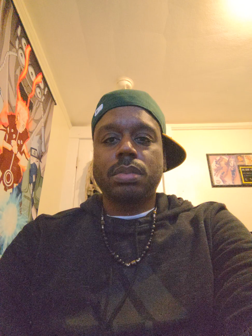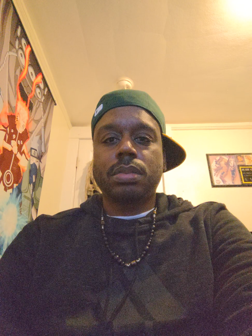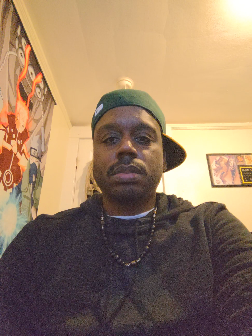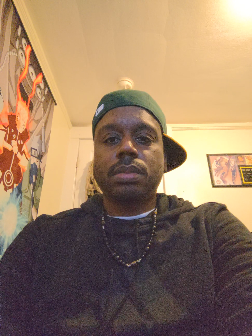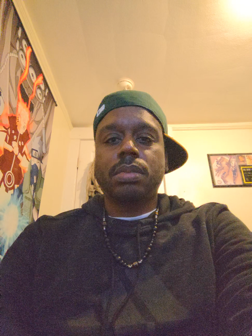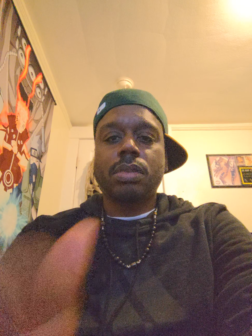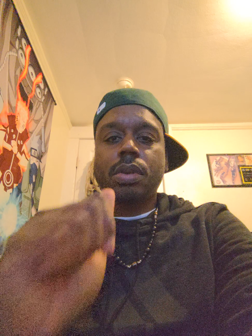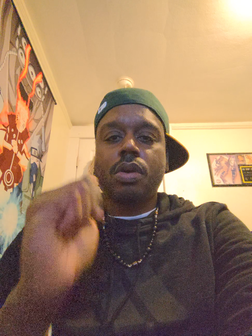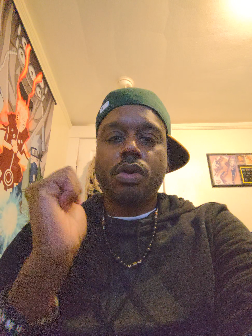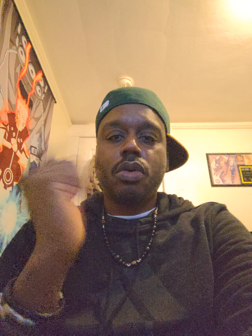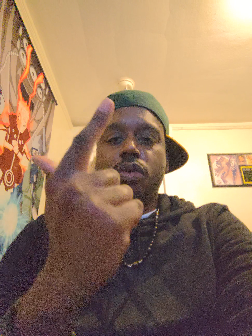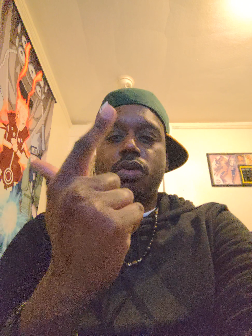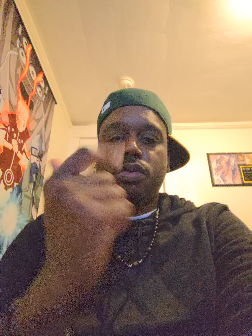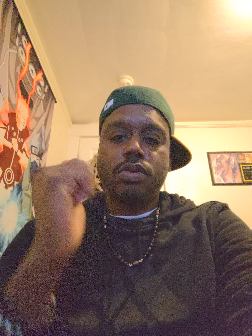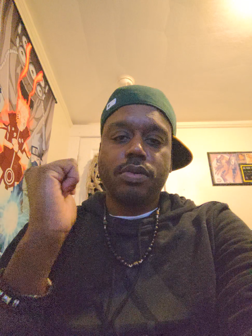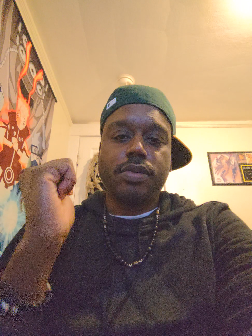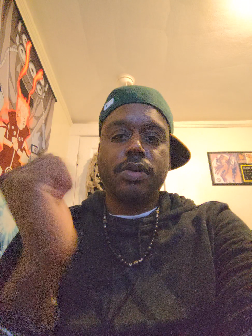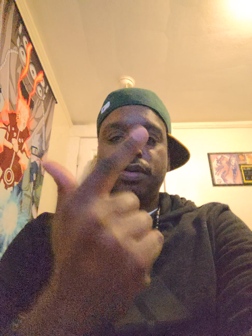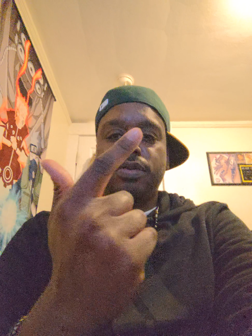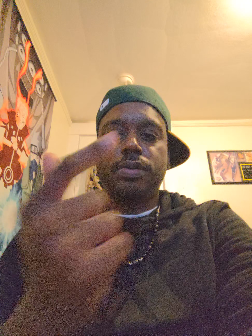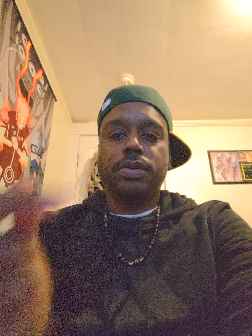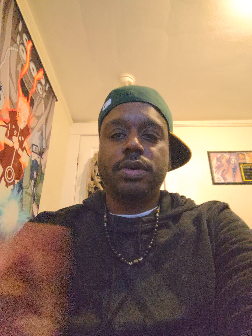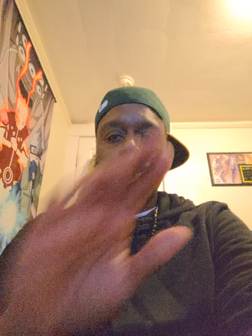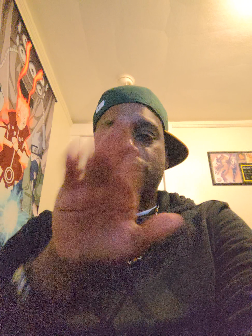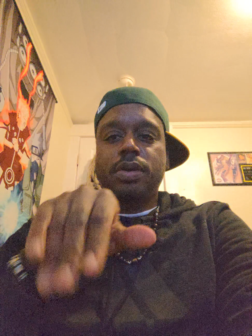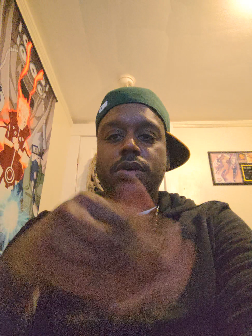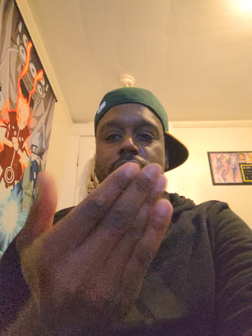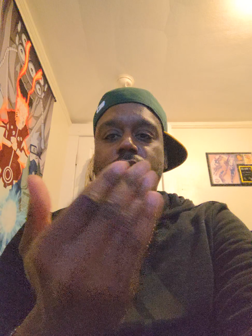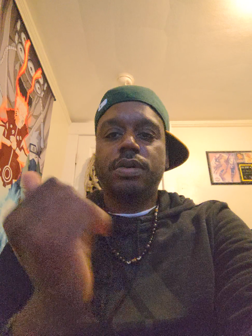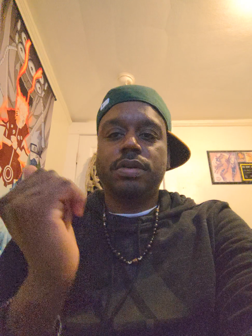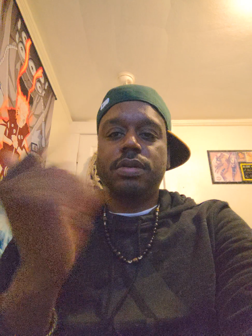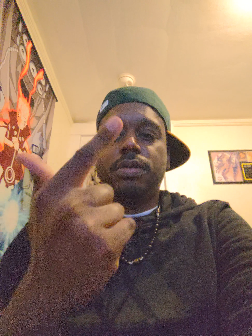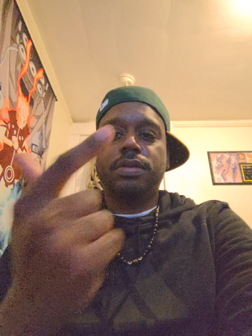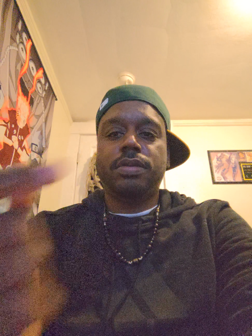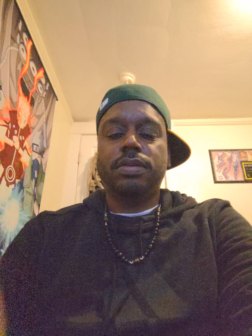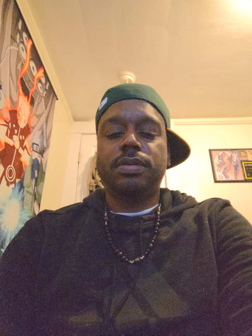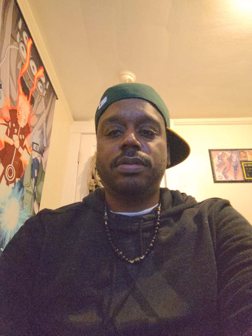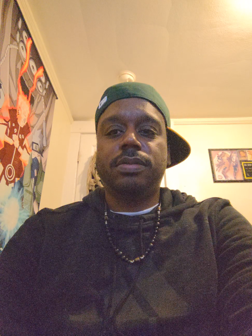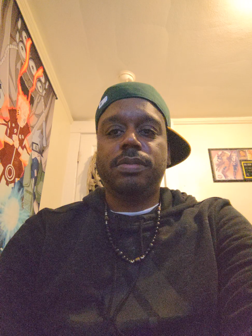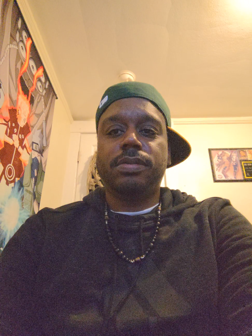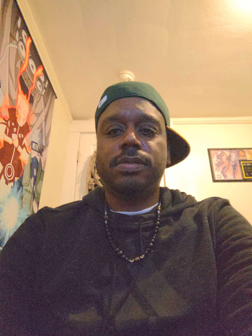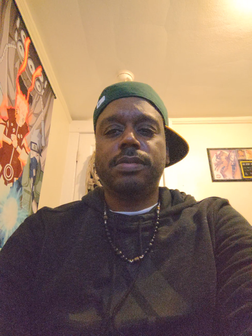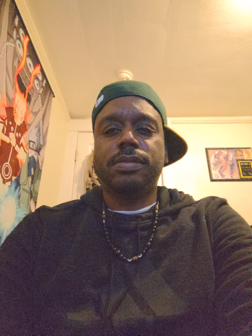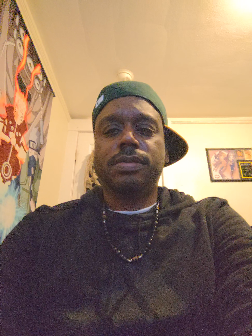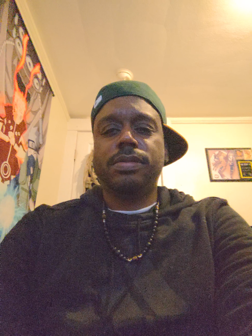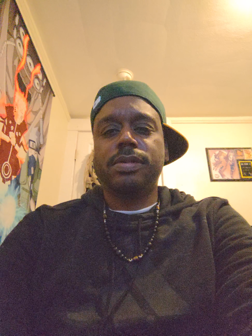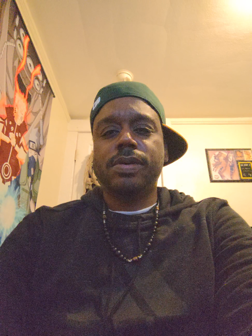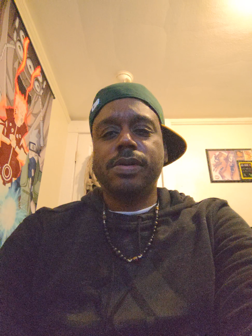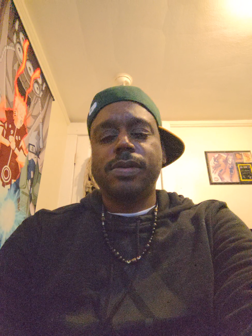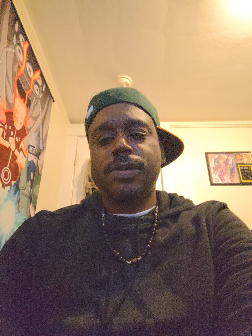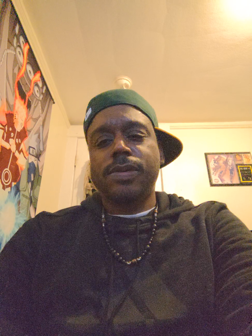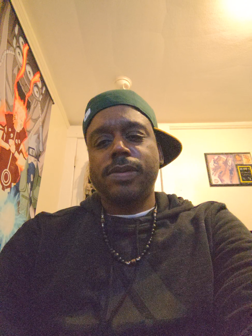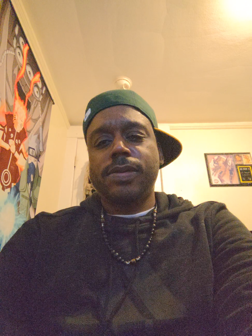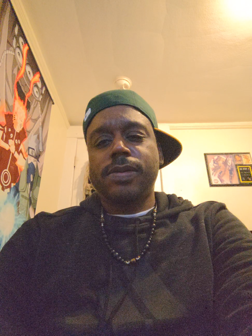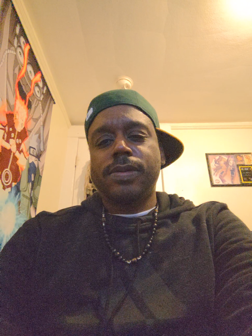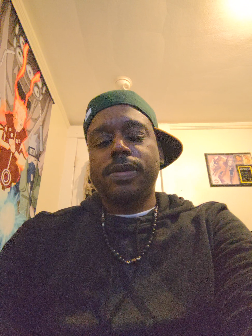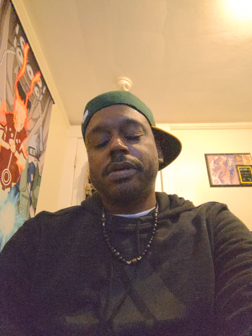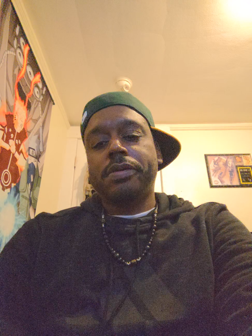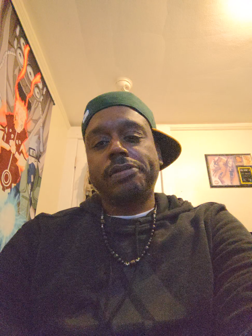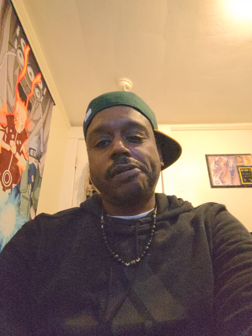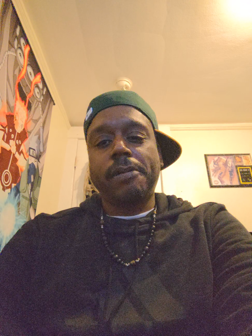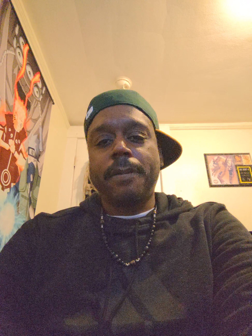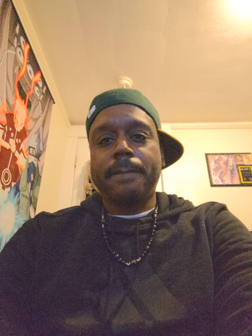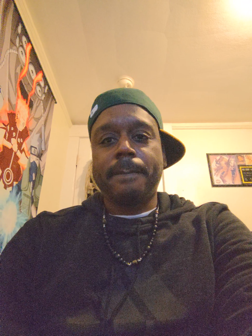all